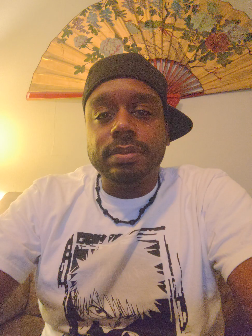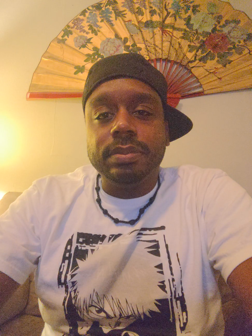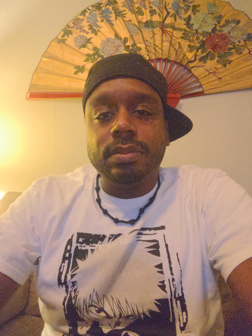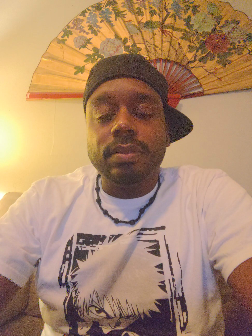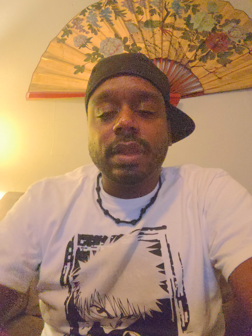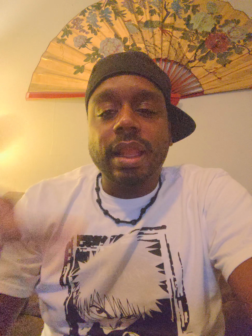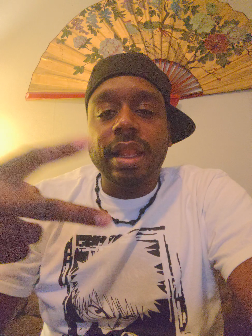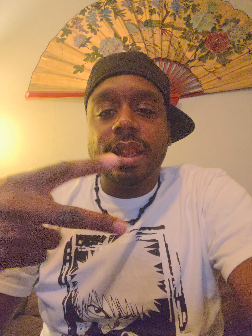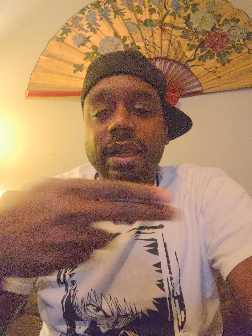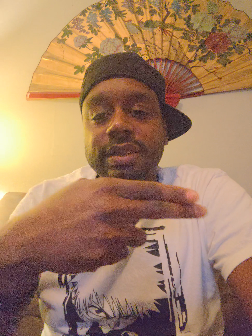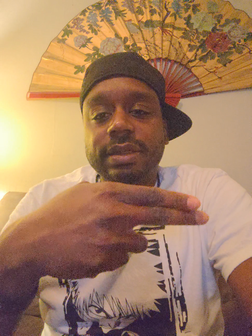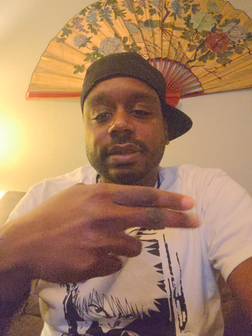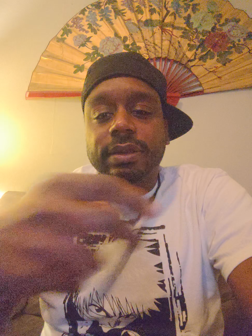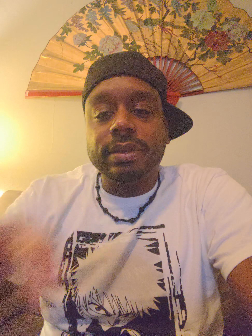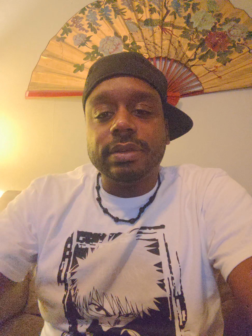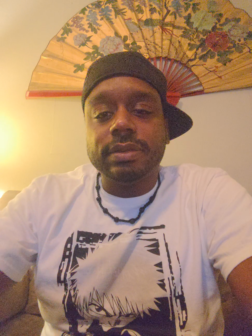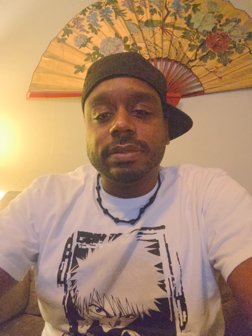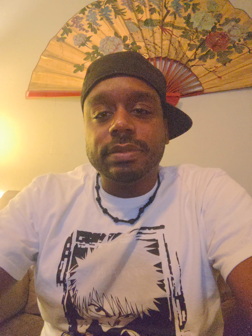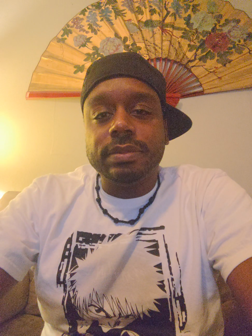cut